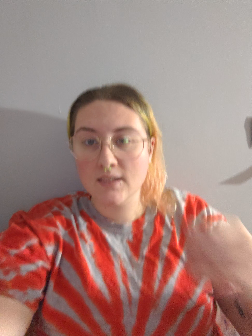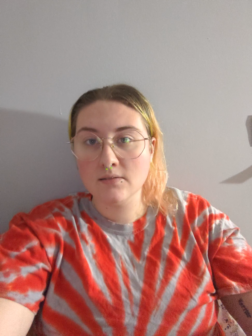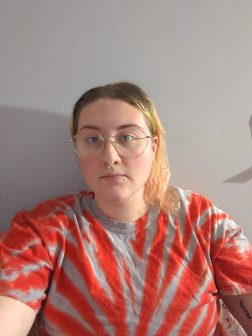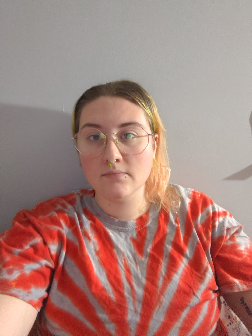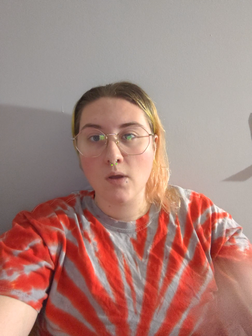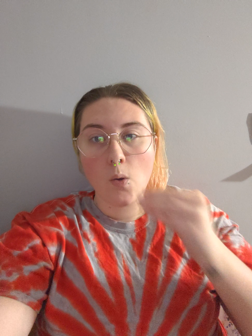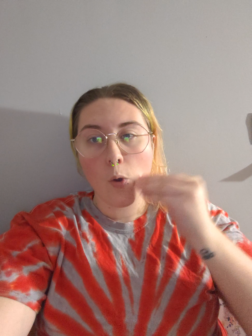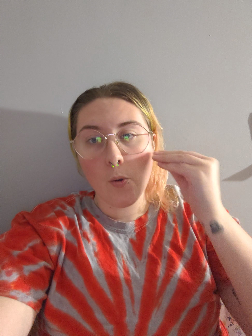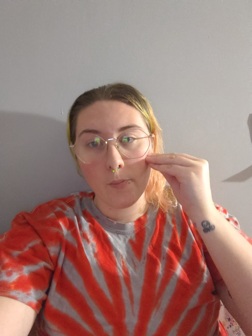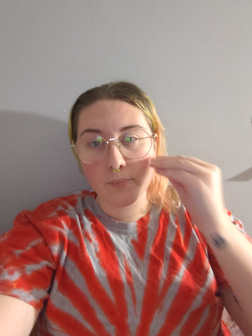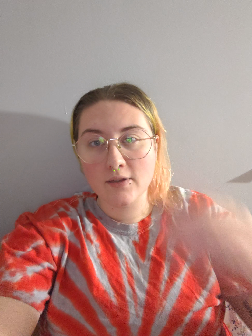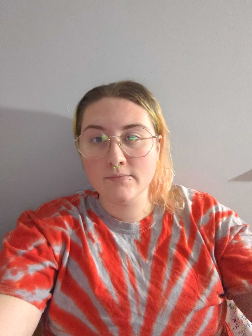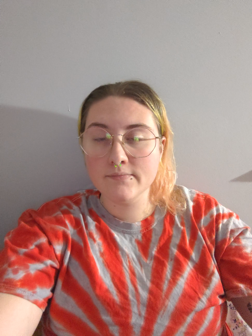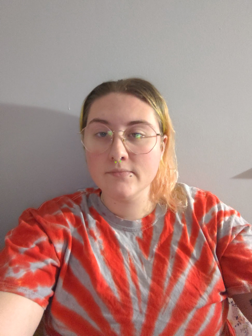home